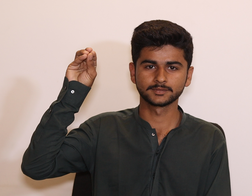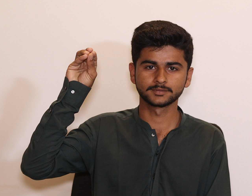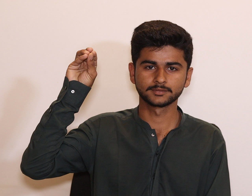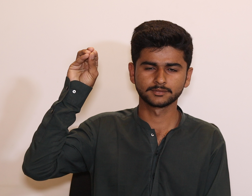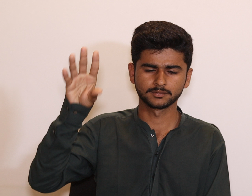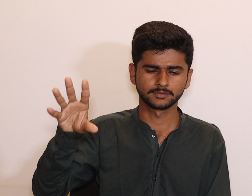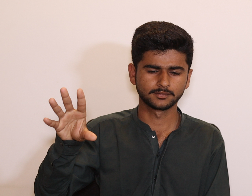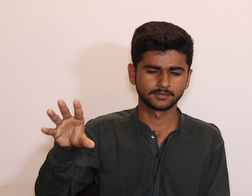bad